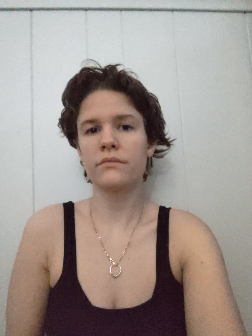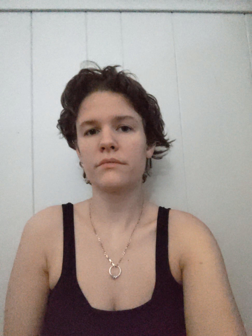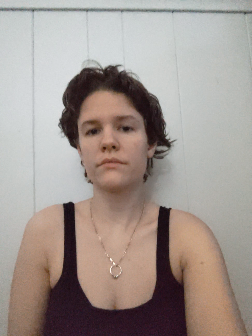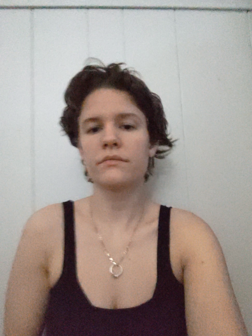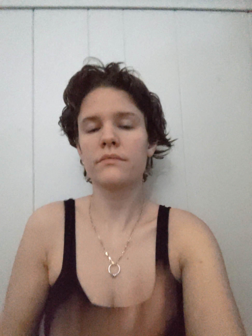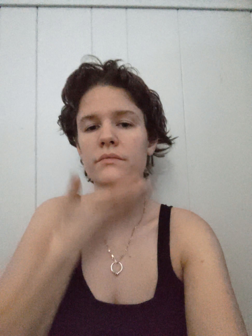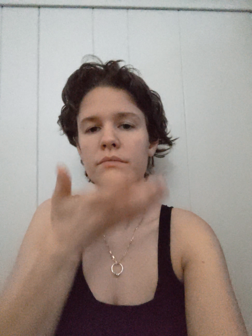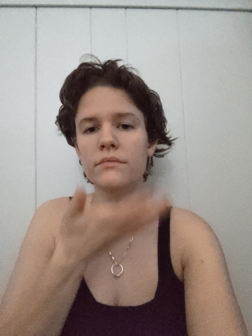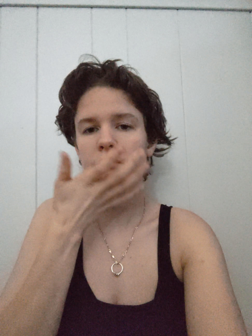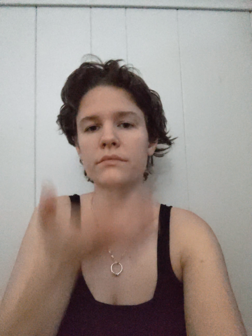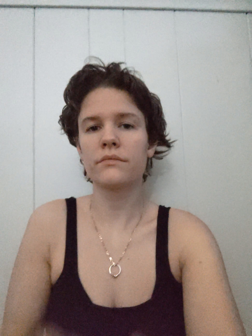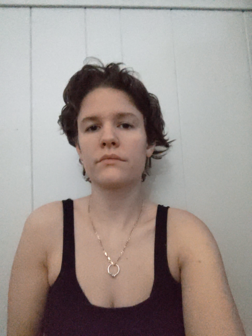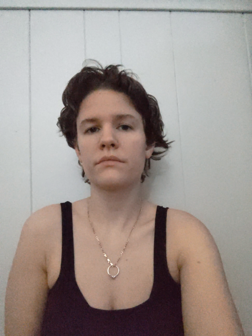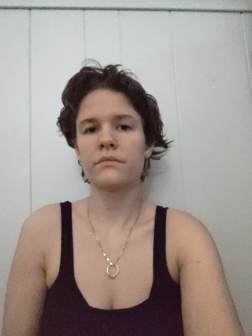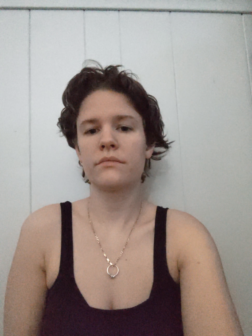grass